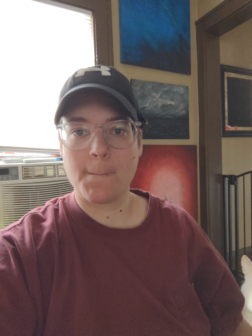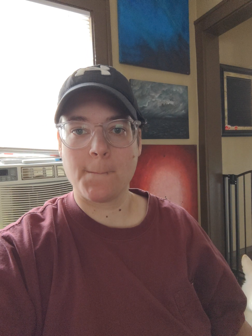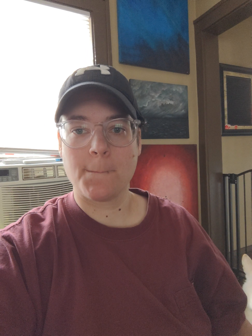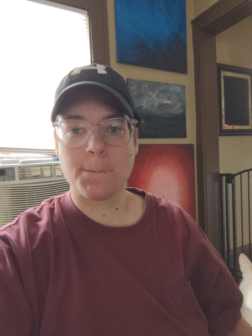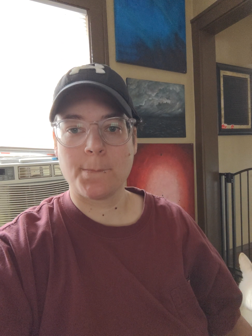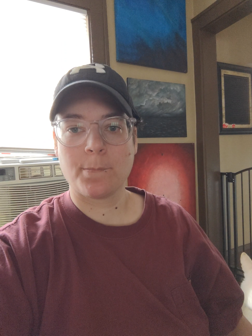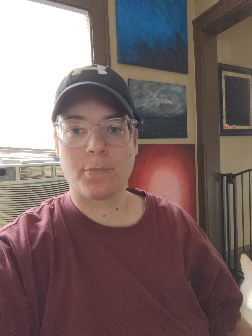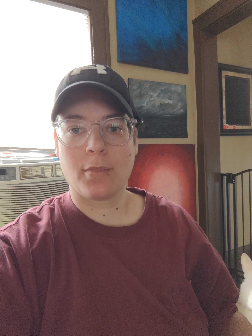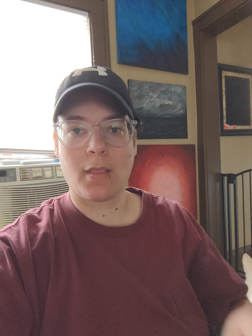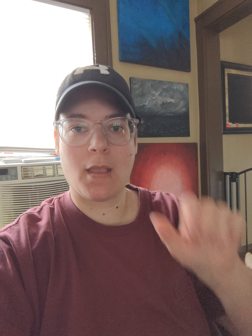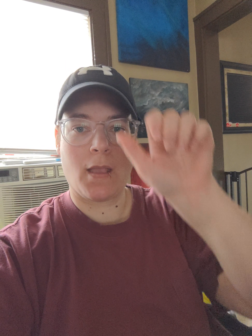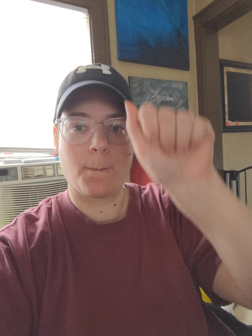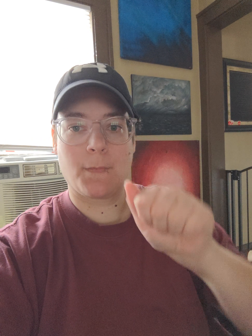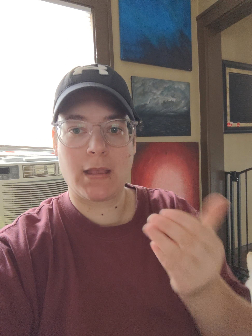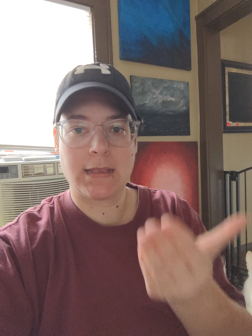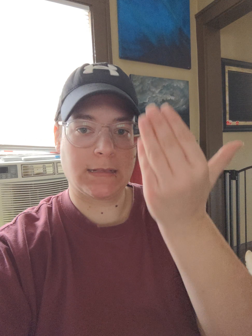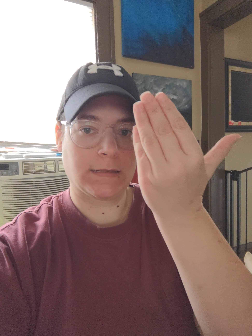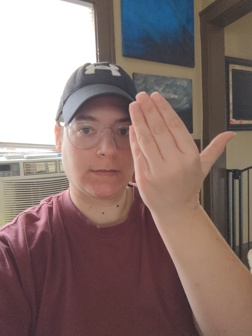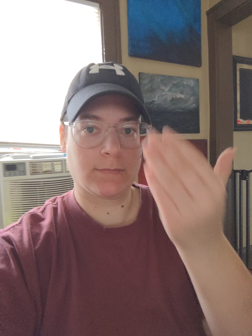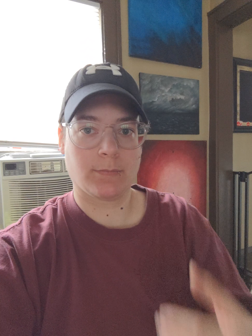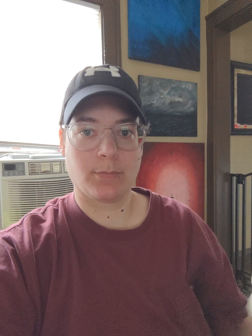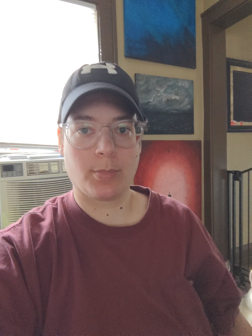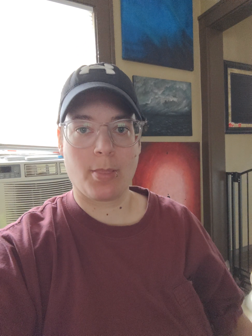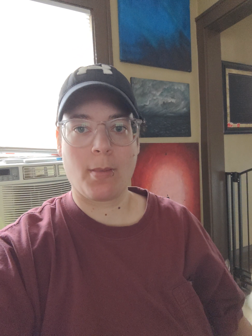mitten